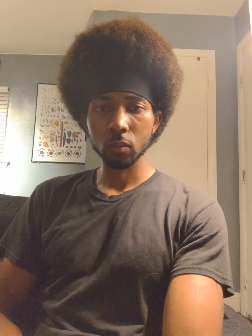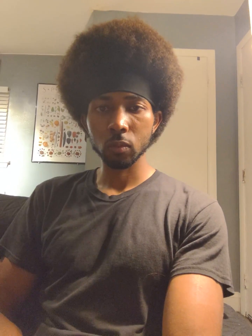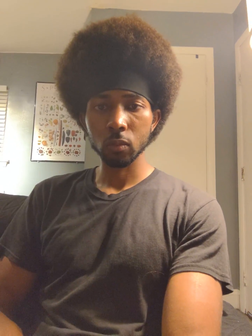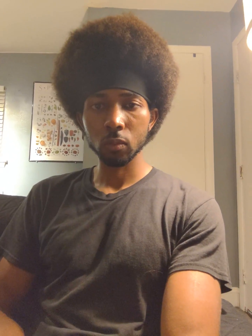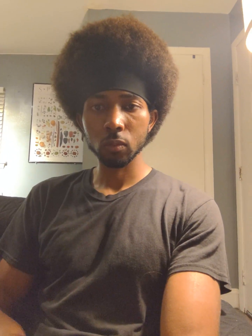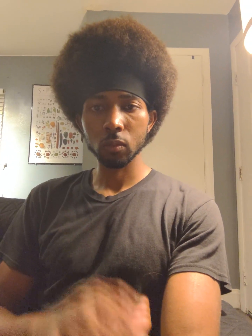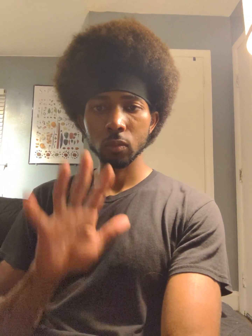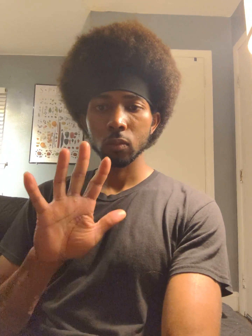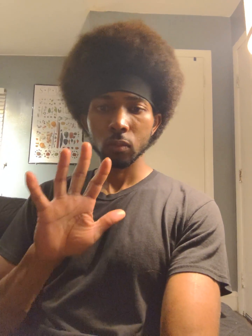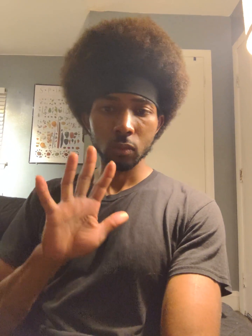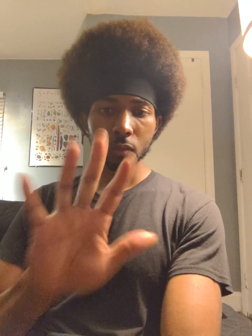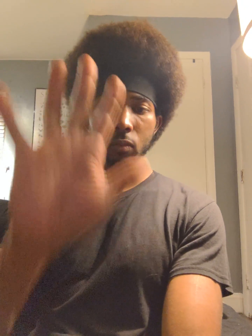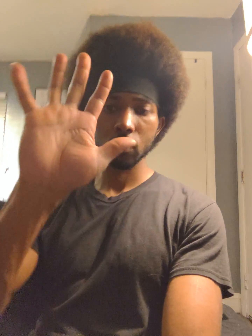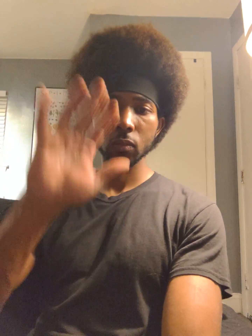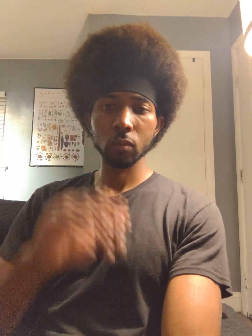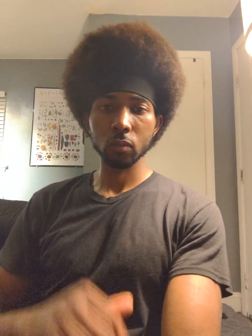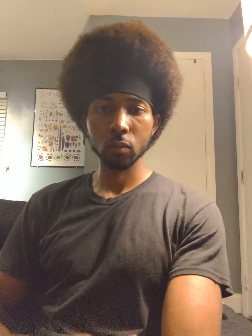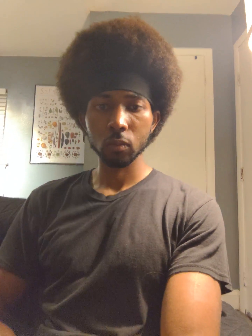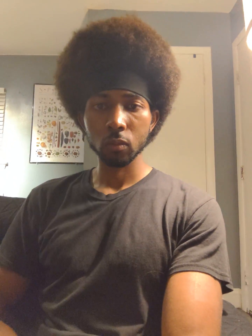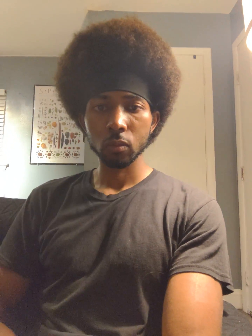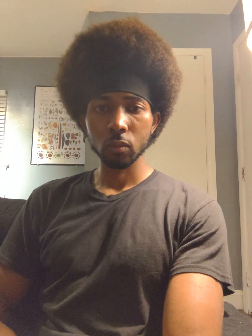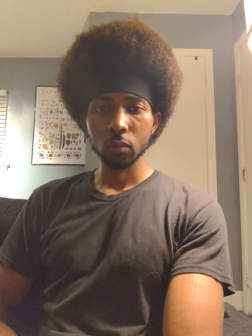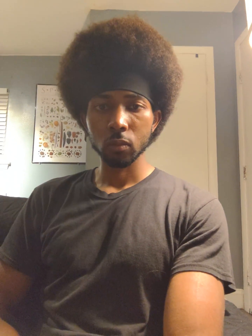give me five